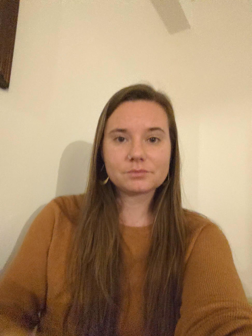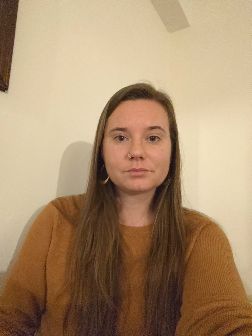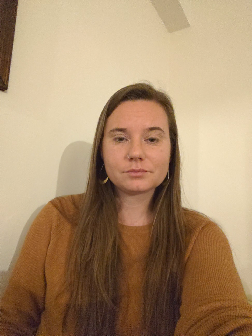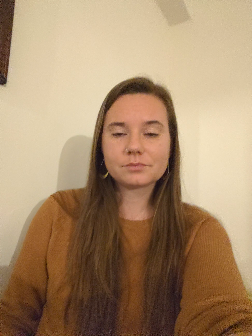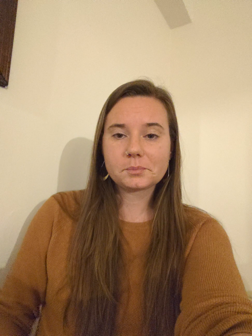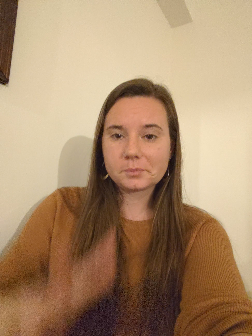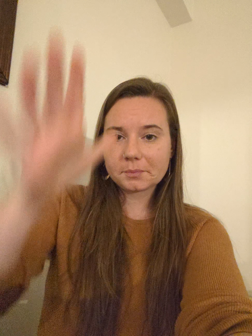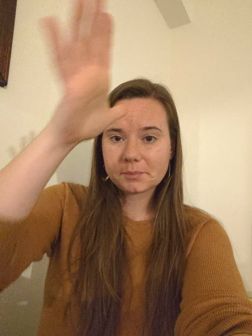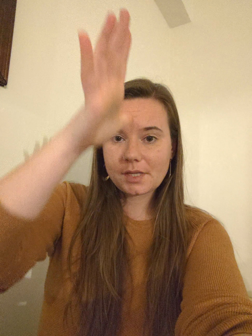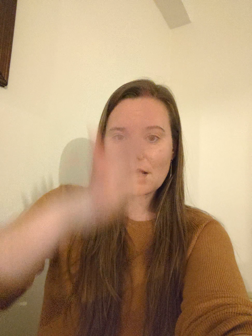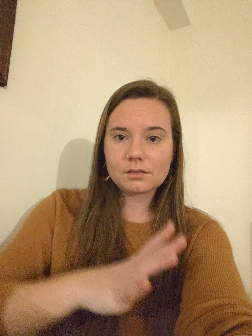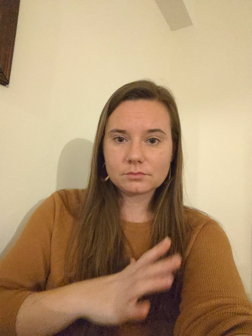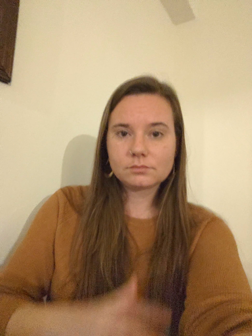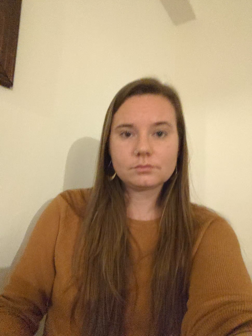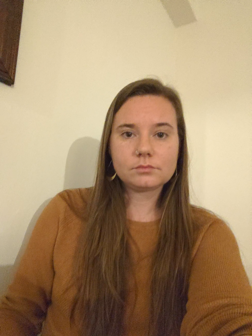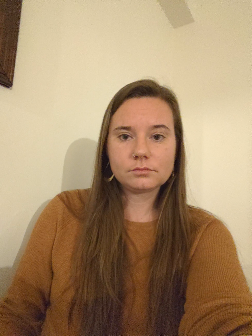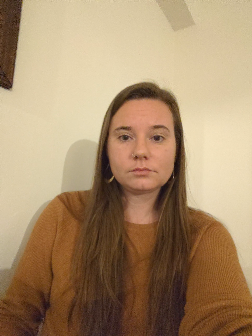man